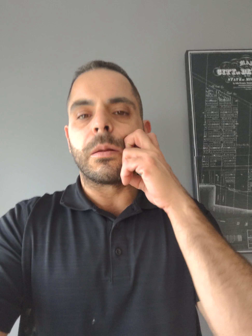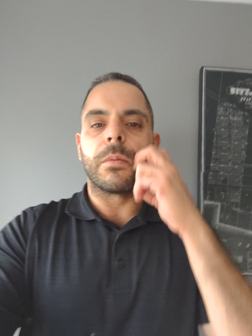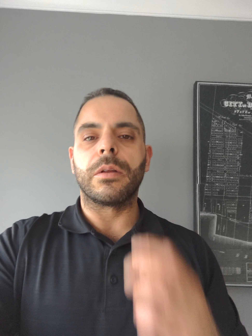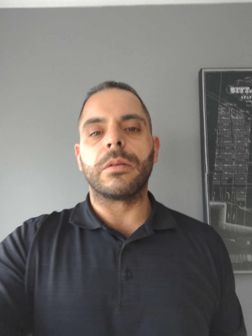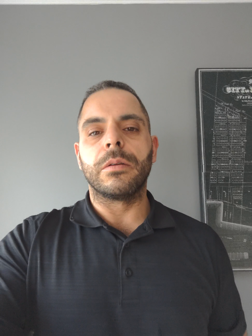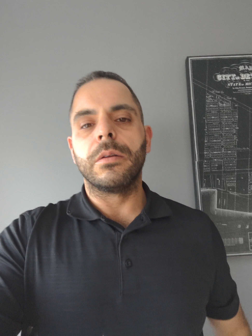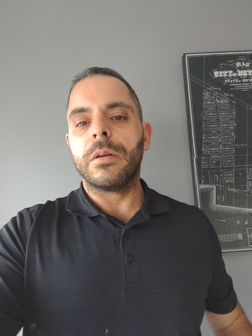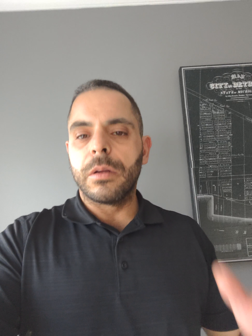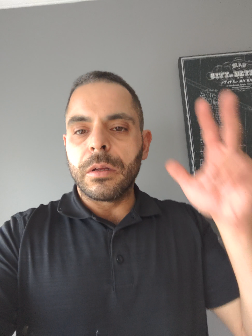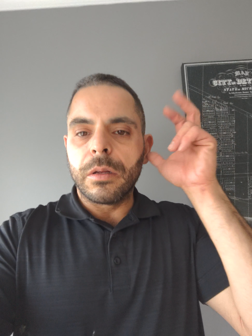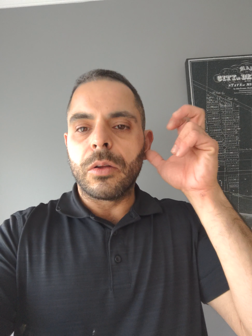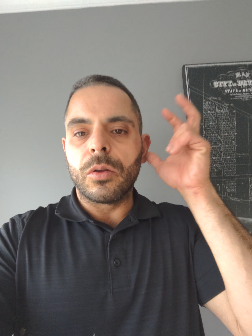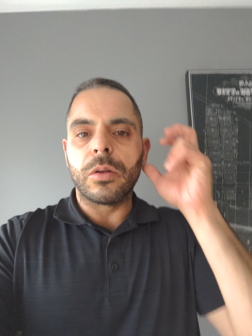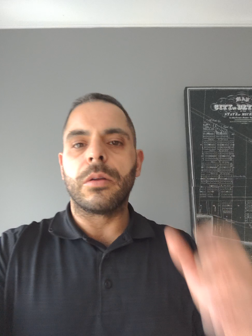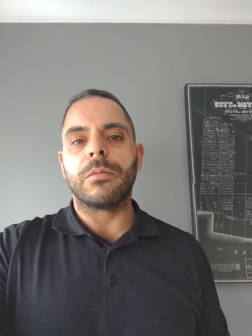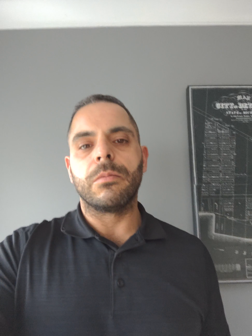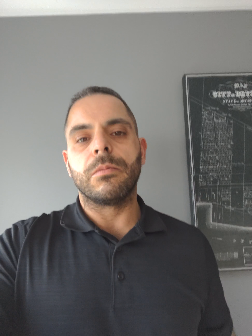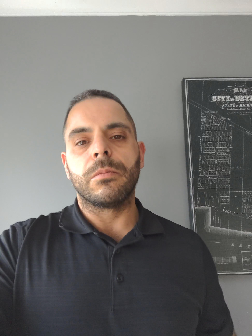hear